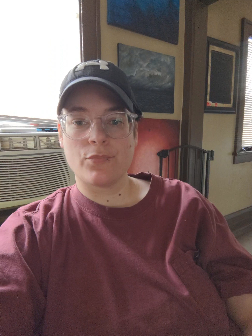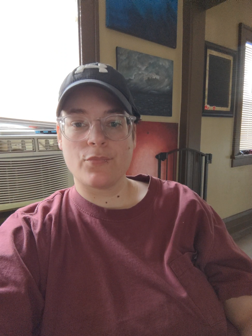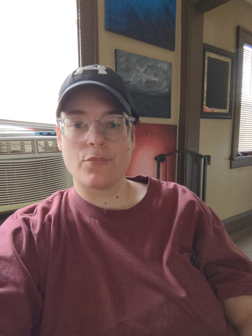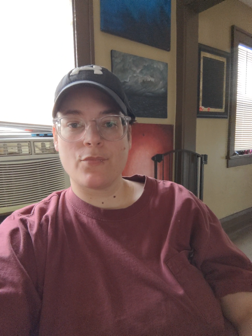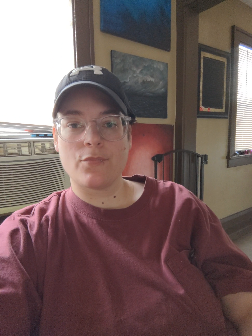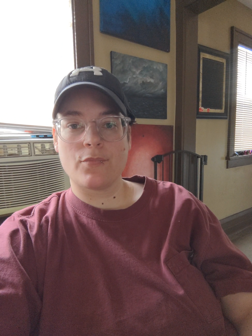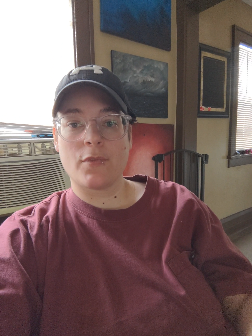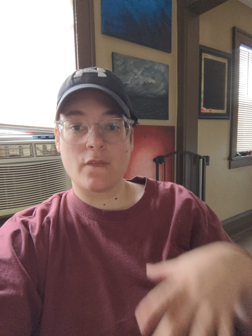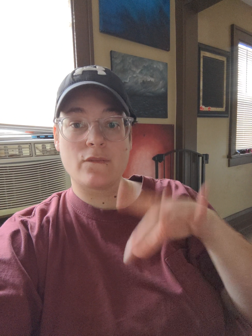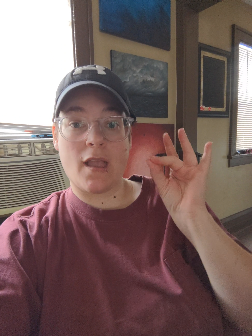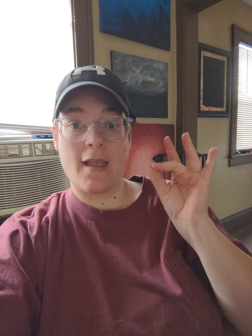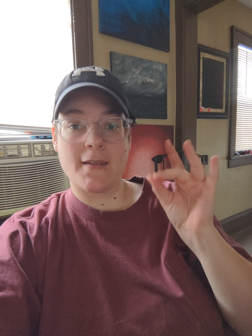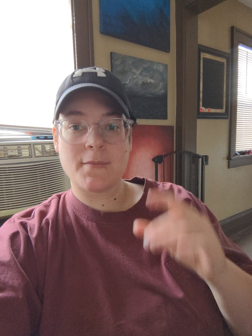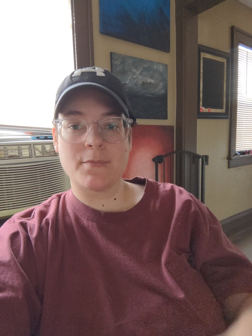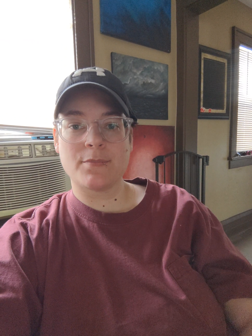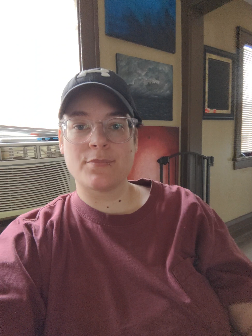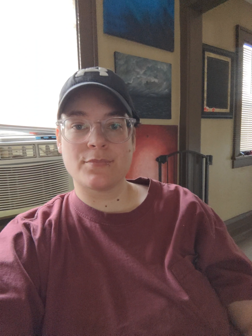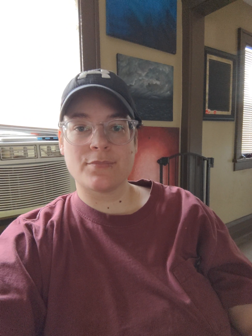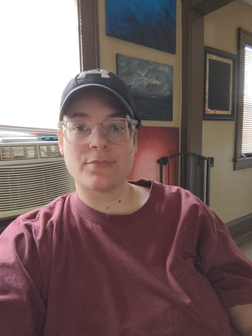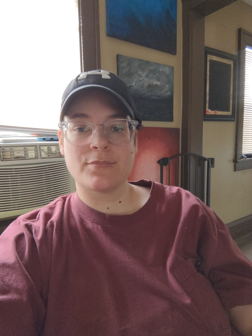find